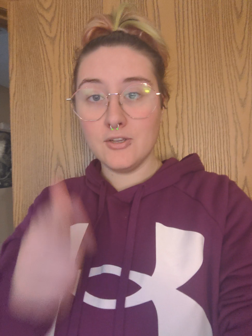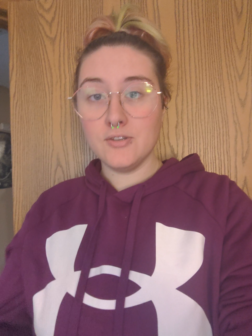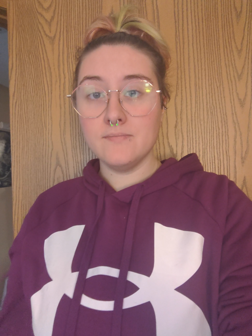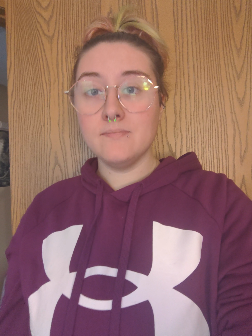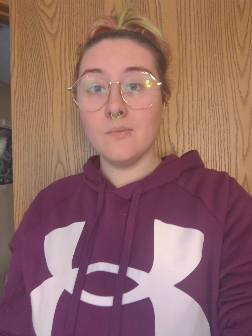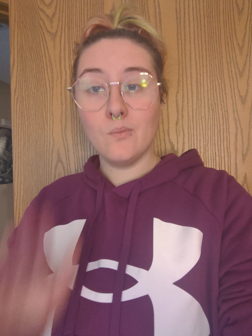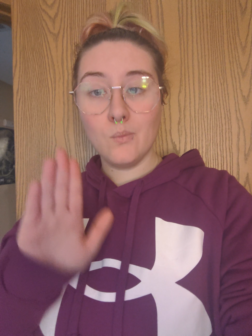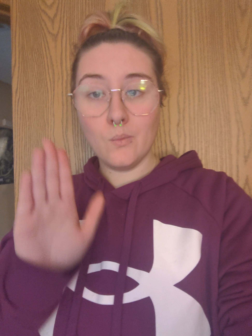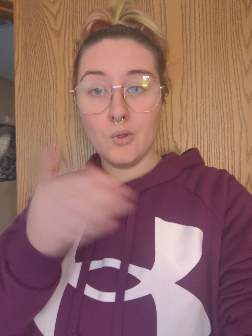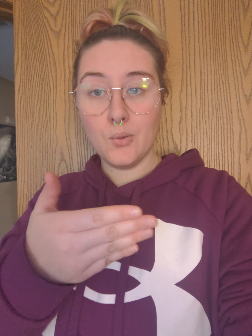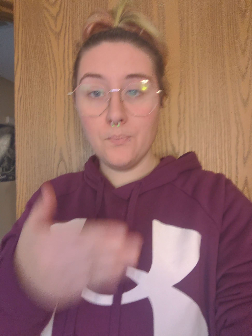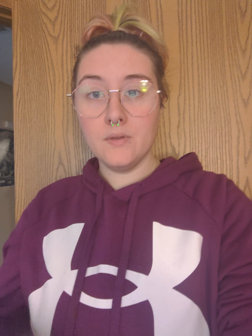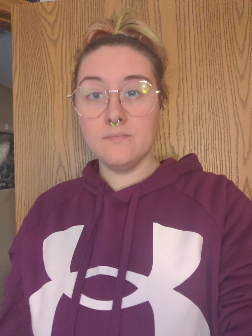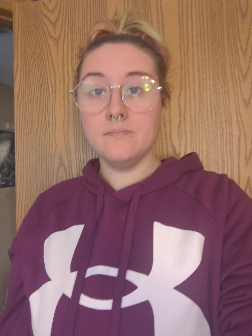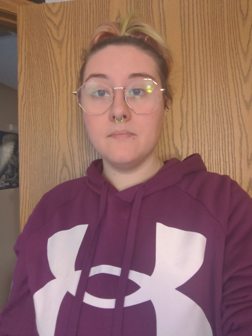room